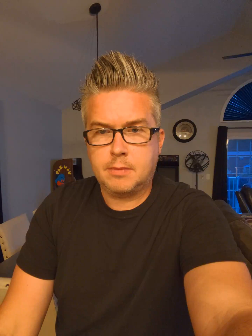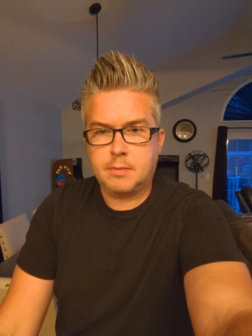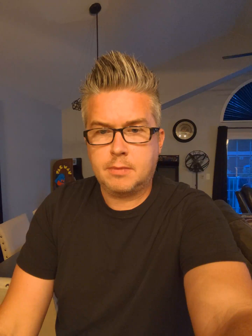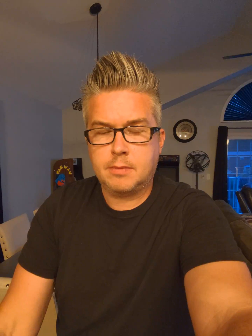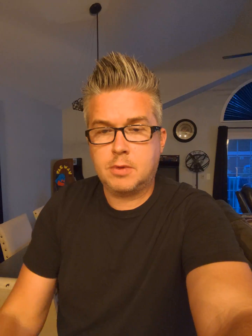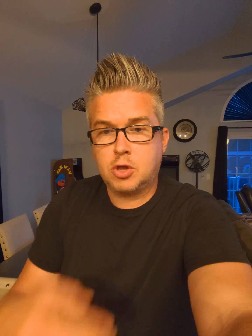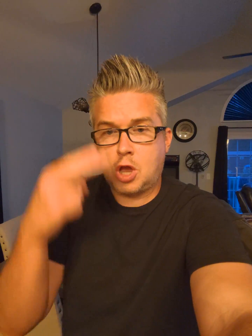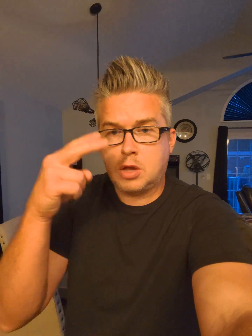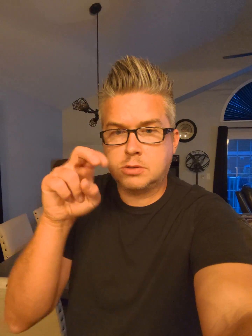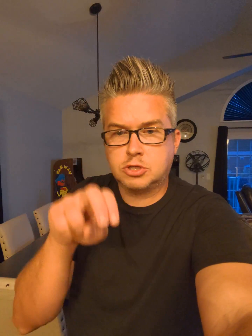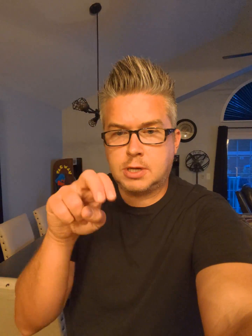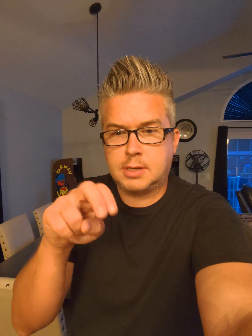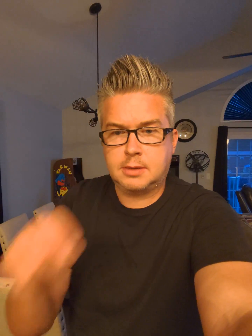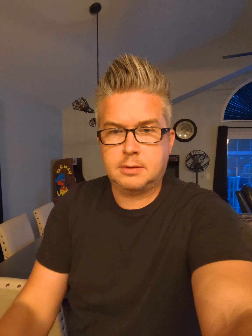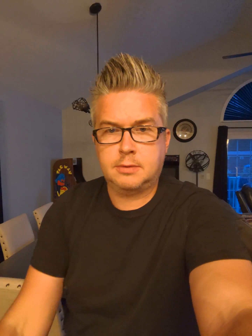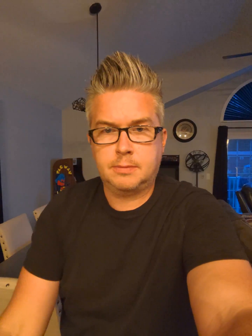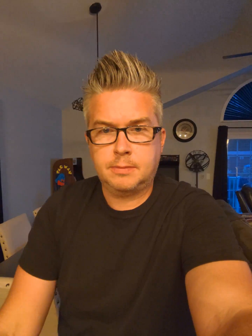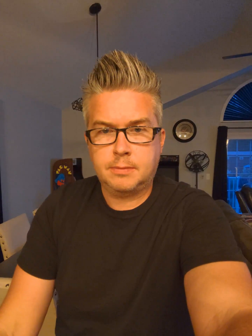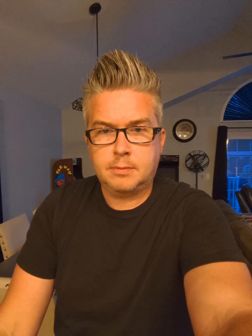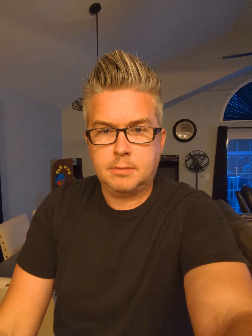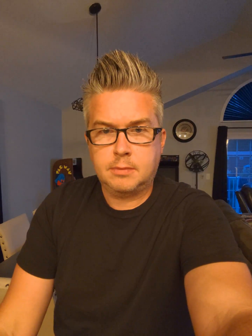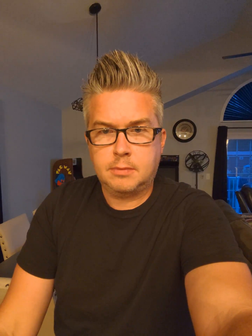high chair